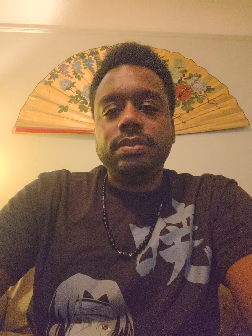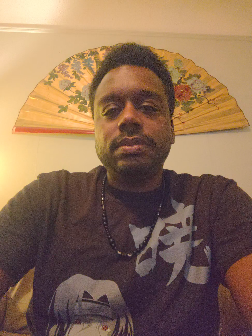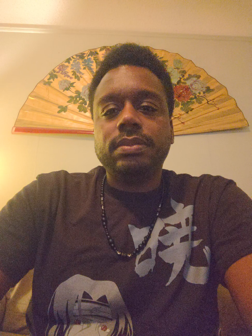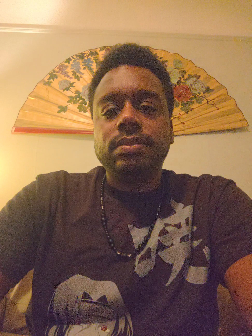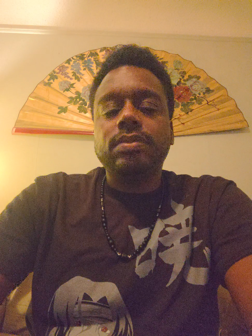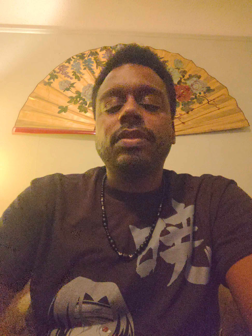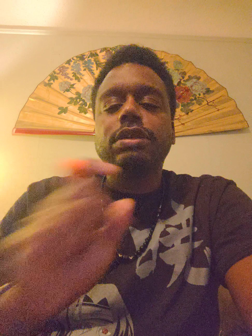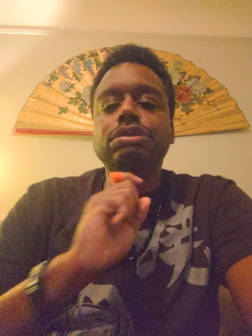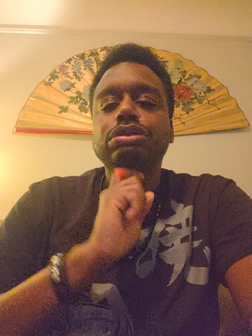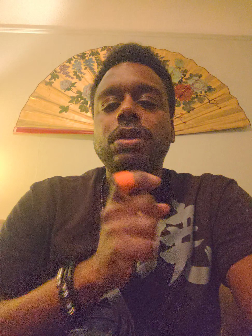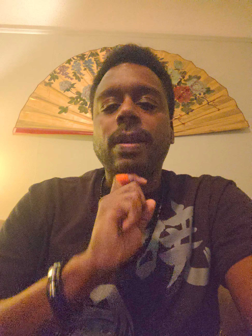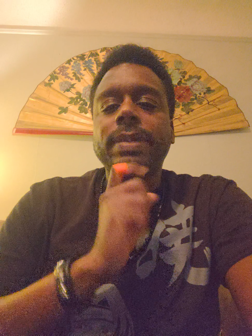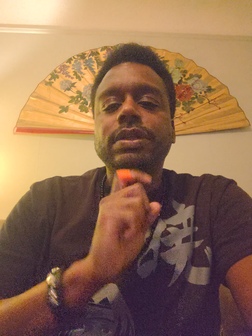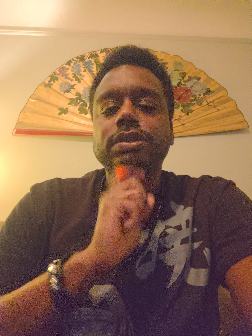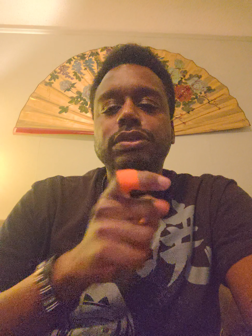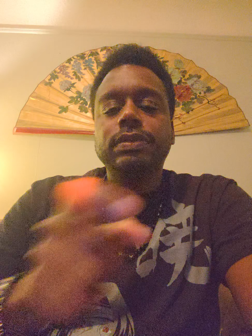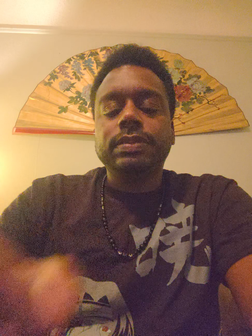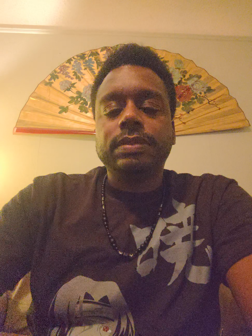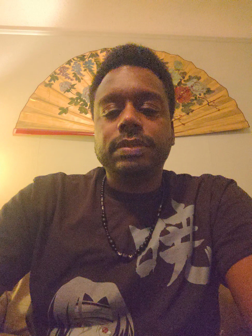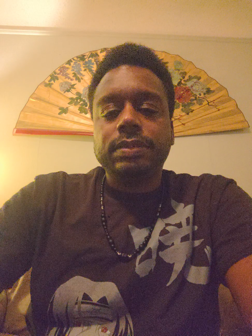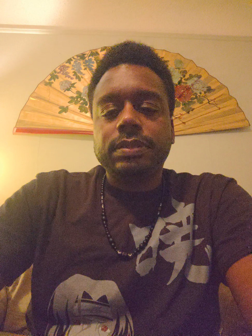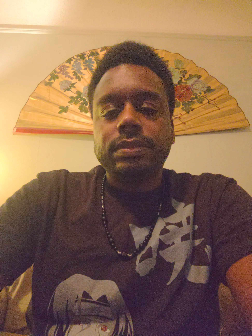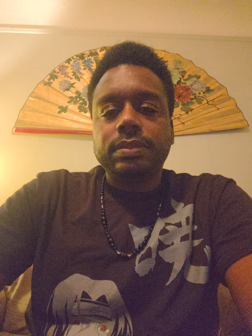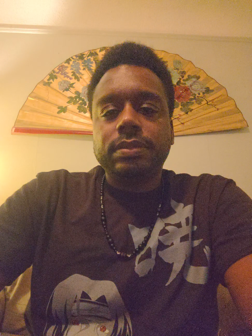garbage